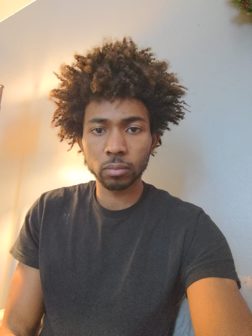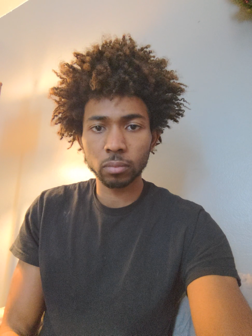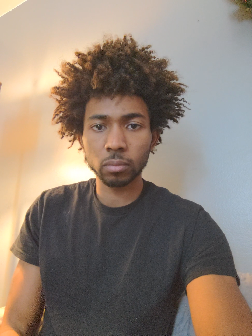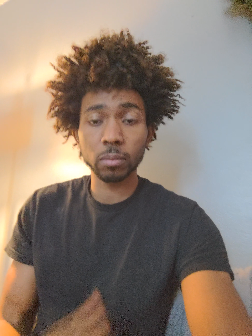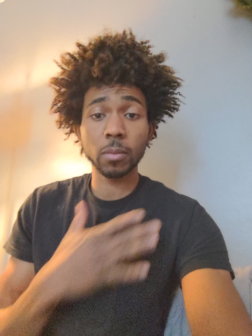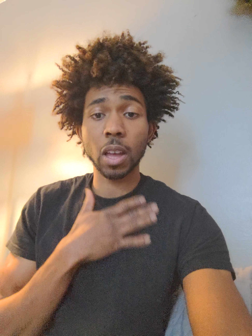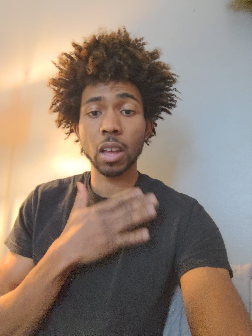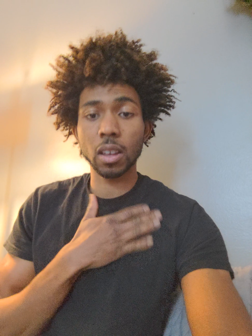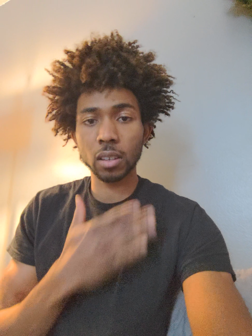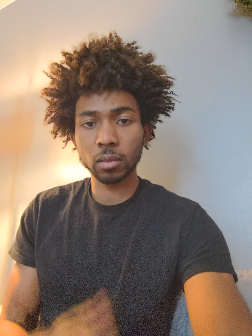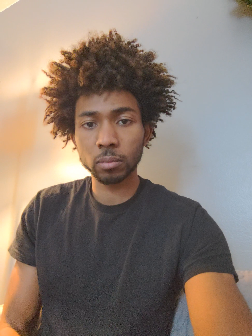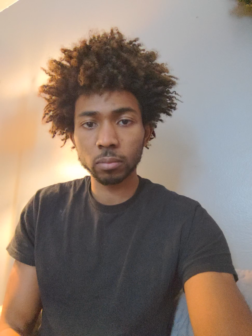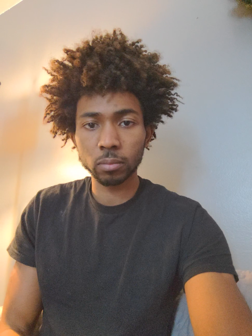happy